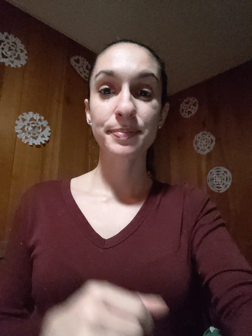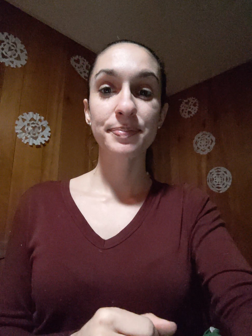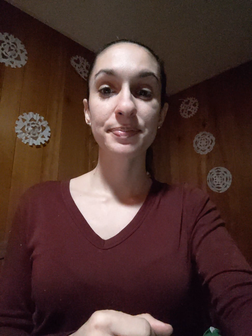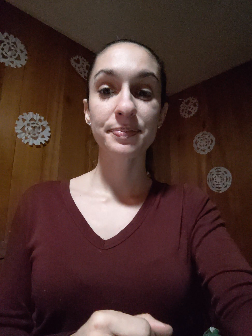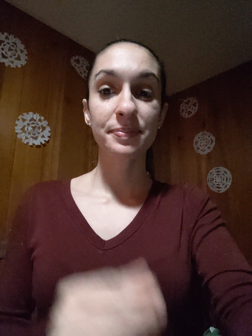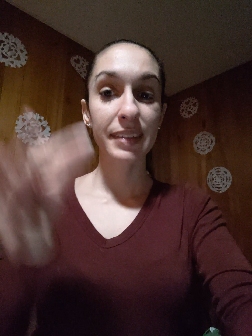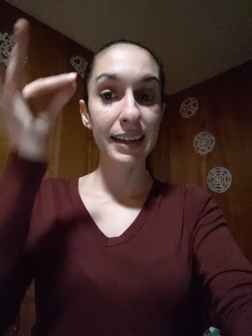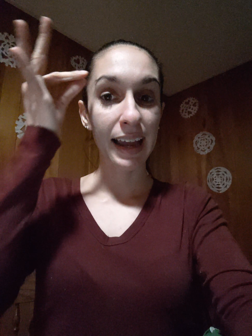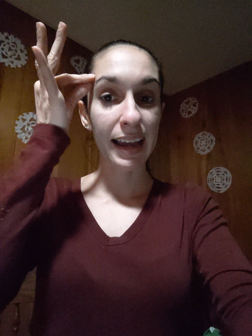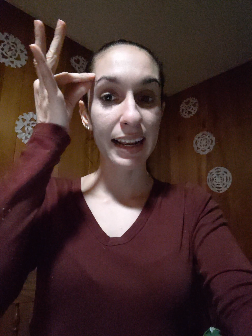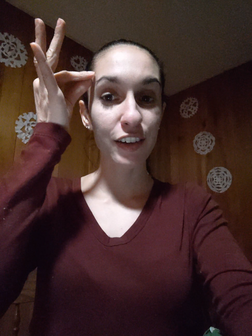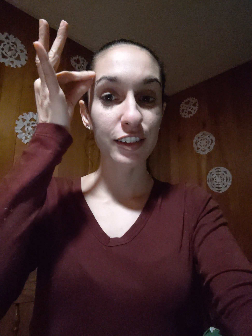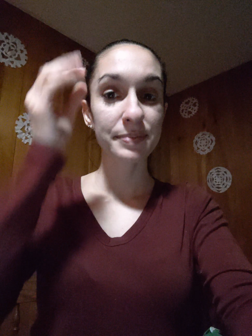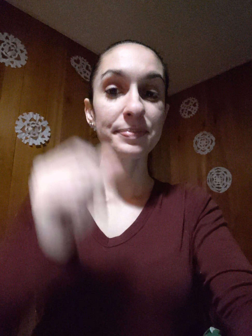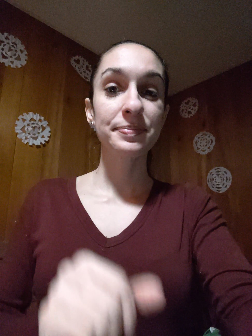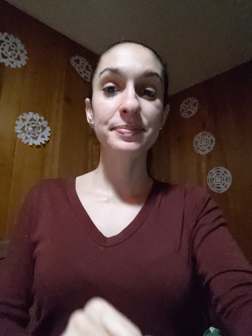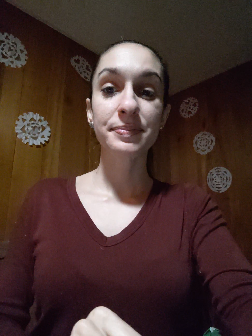hair